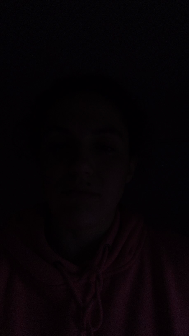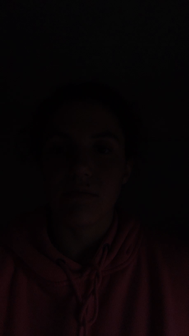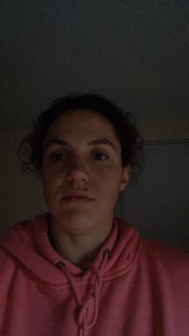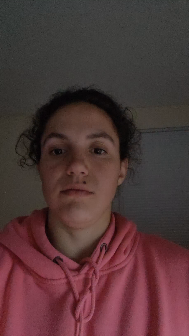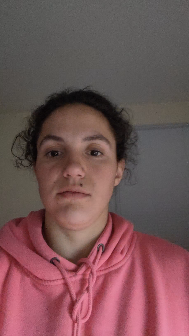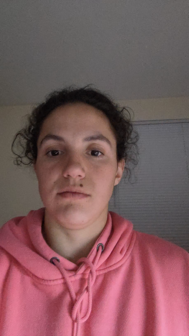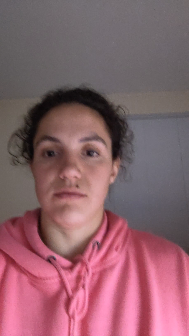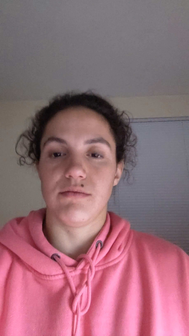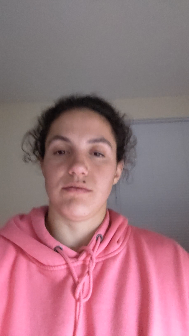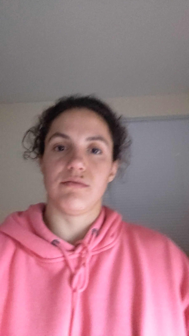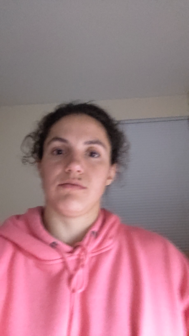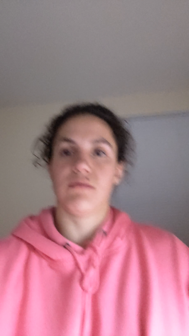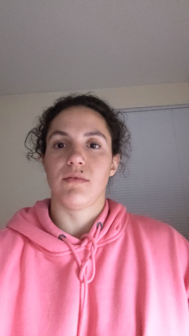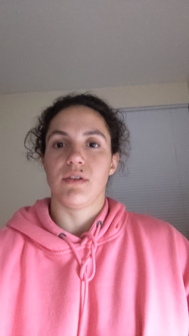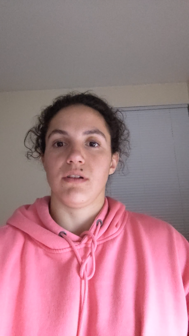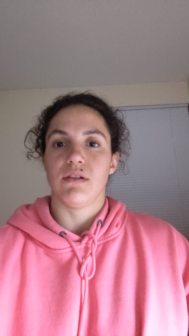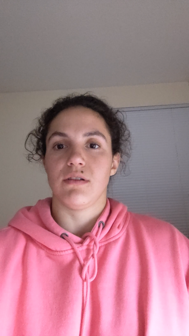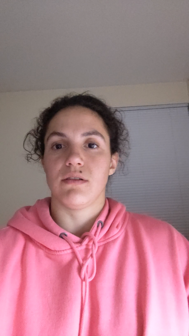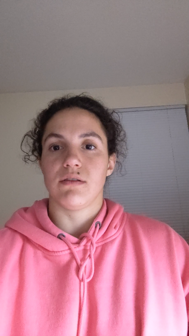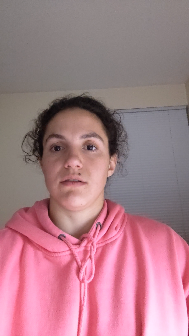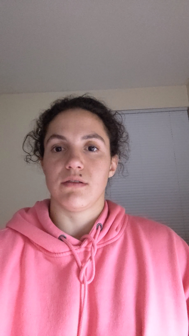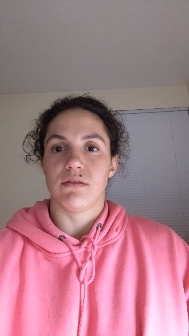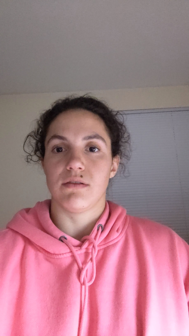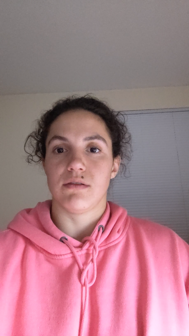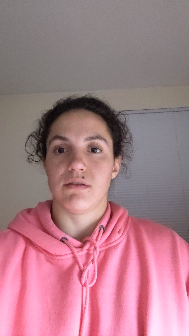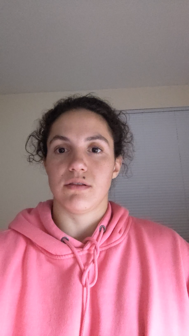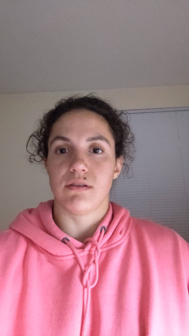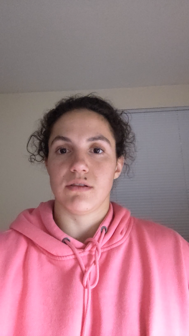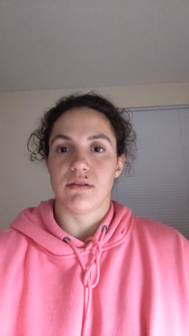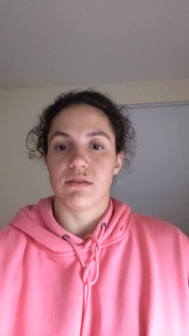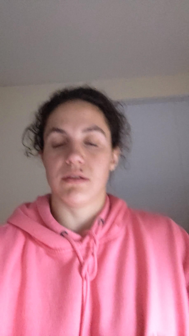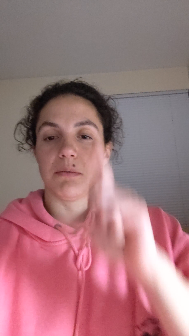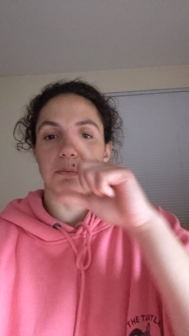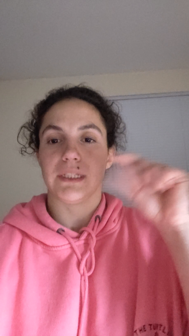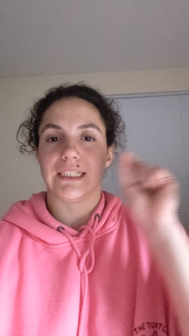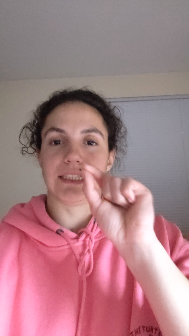peas